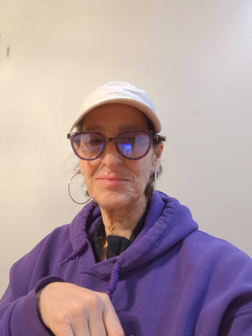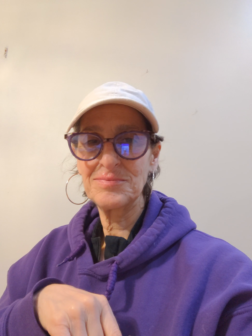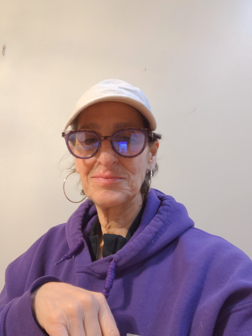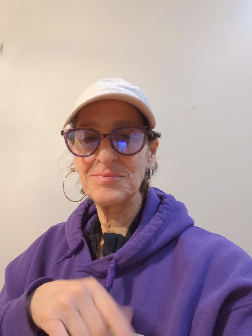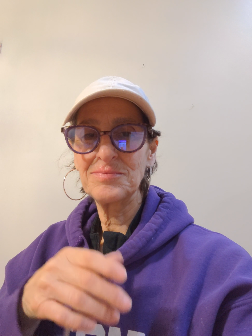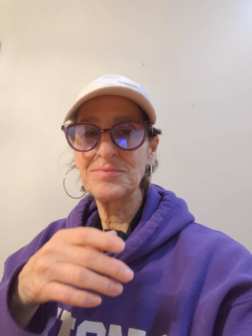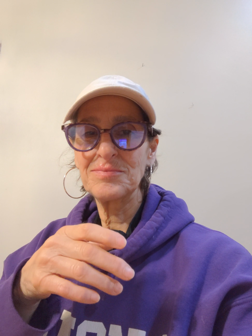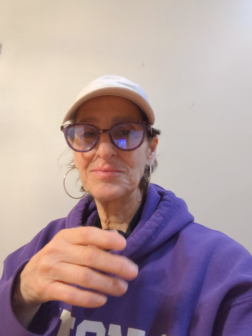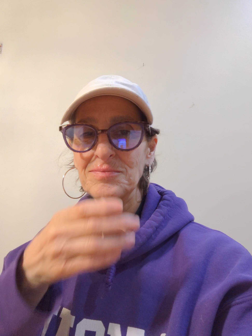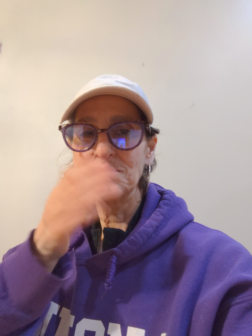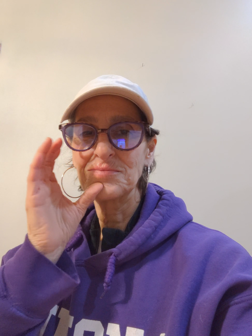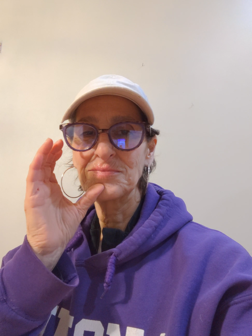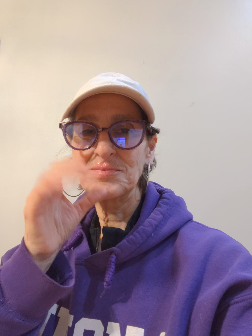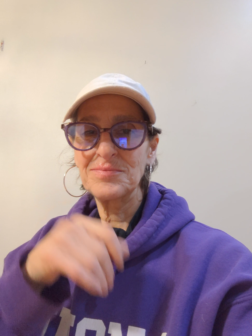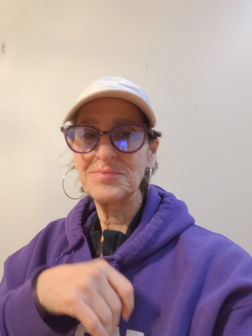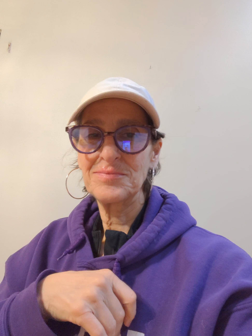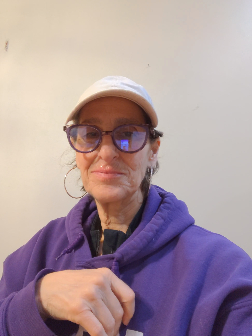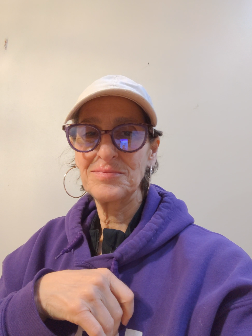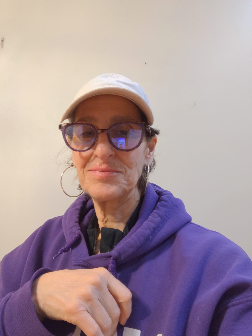drink